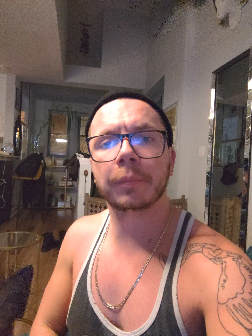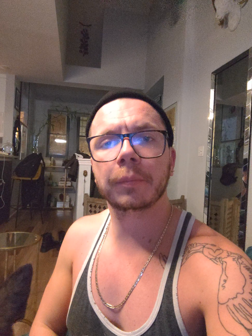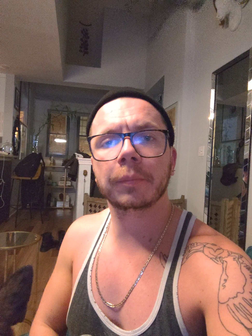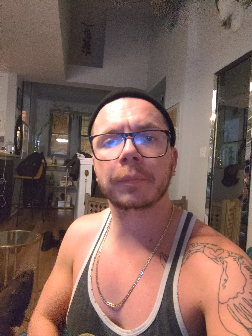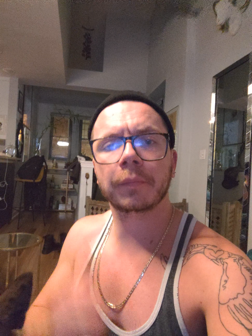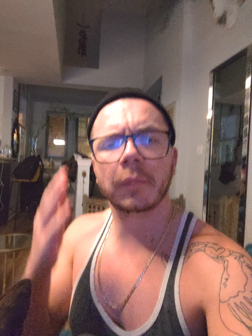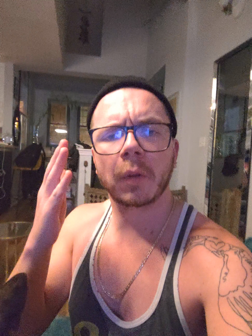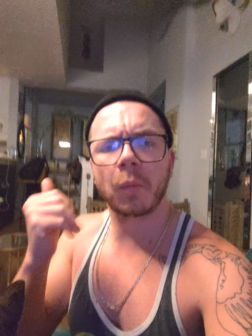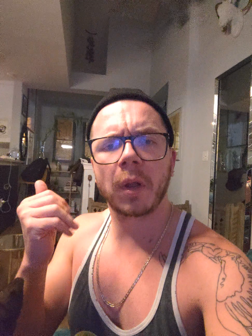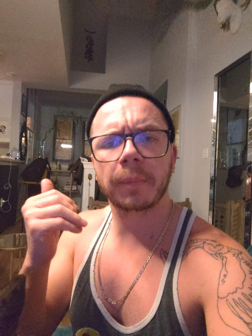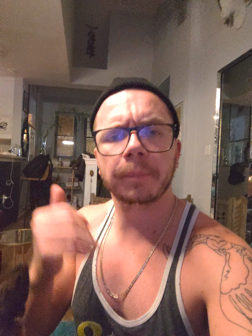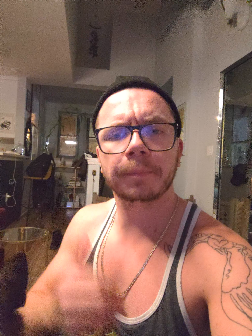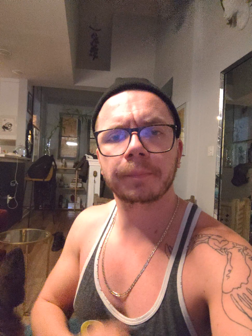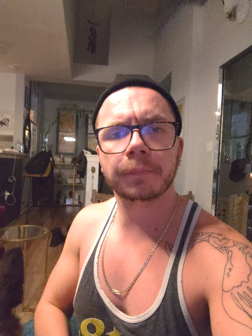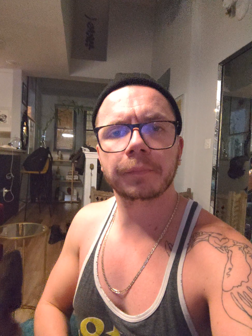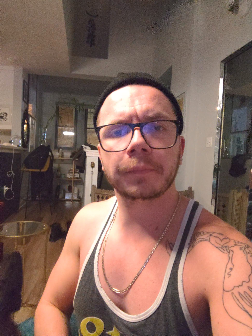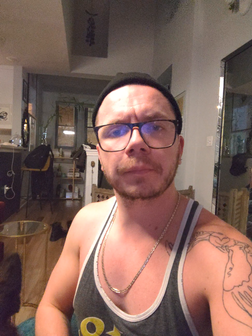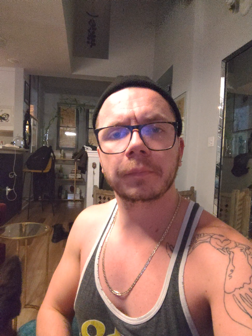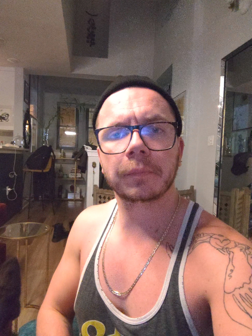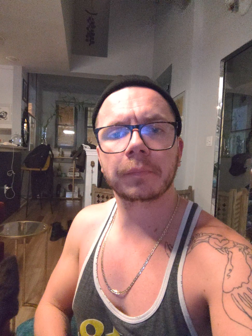why